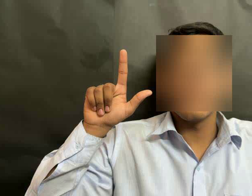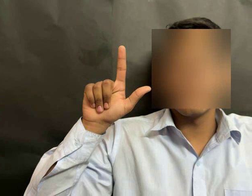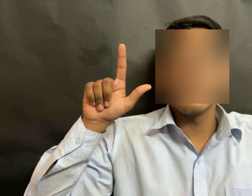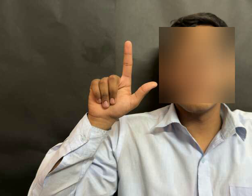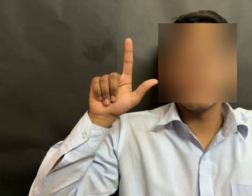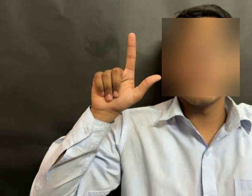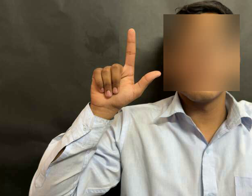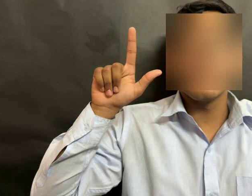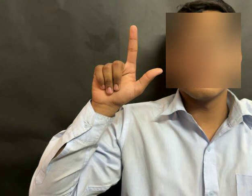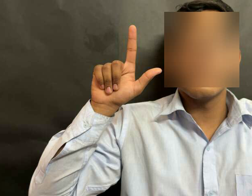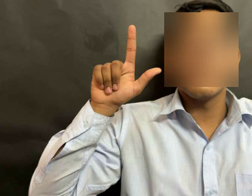L